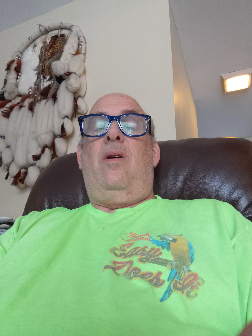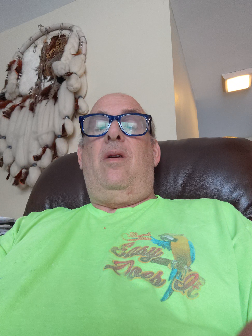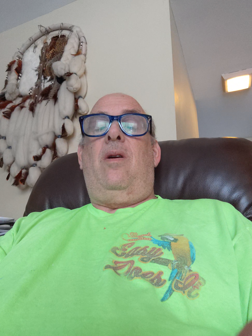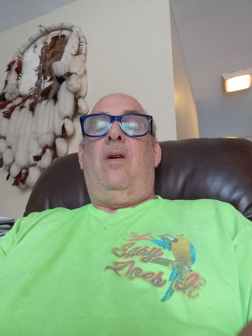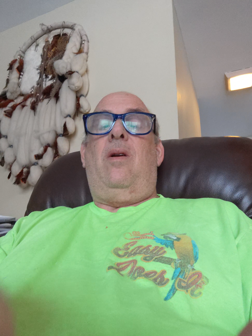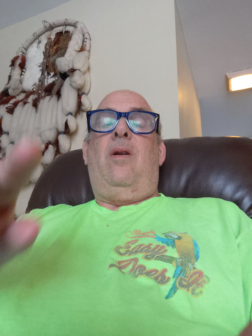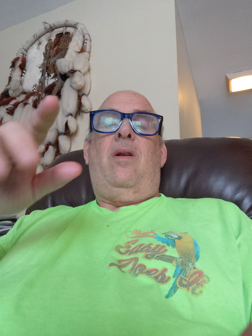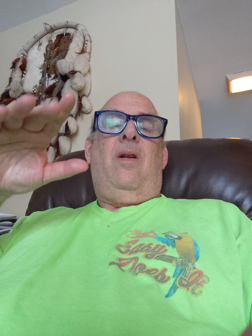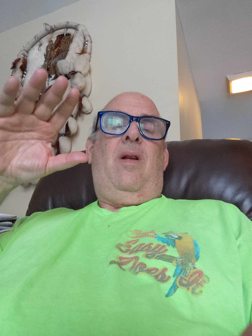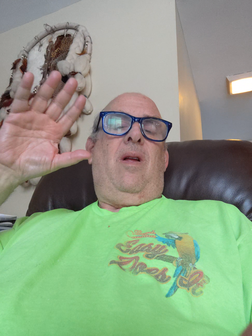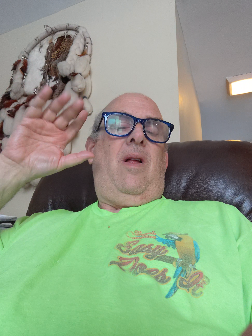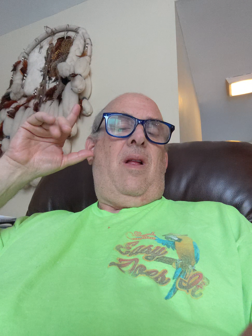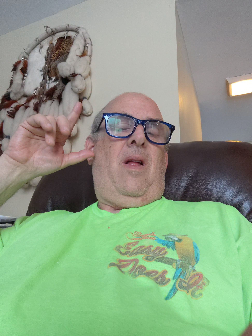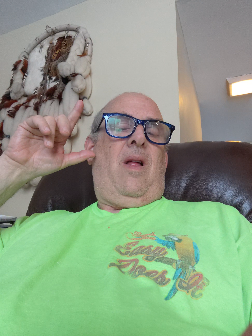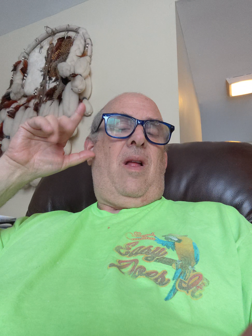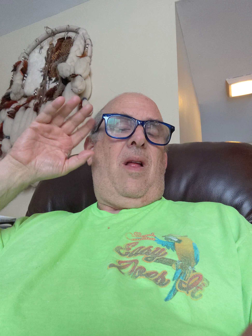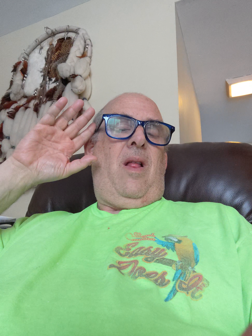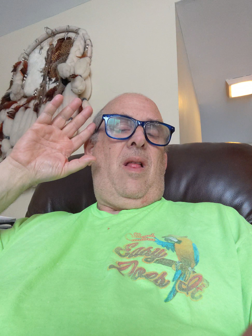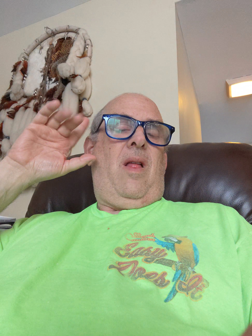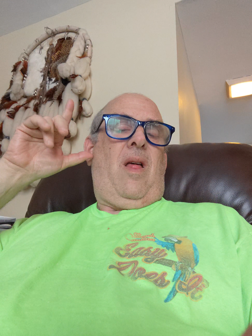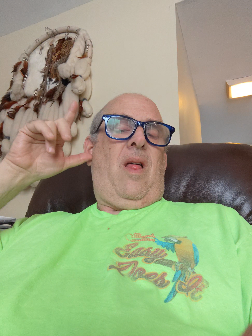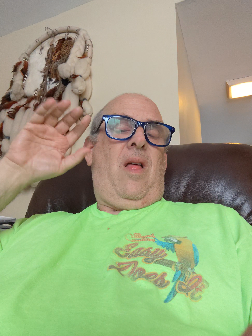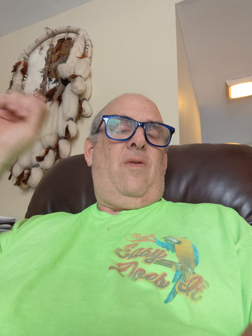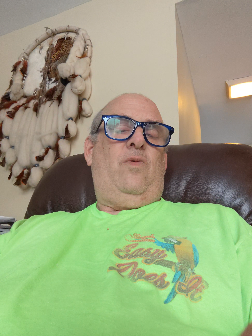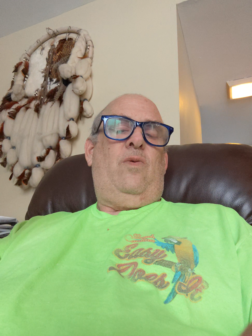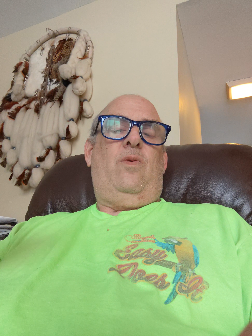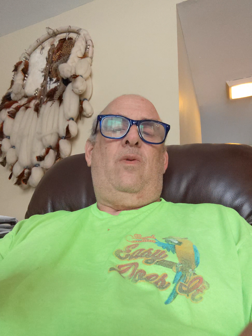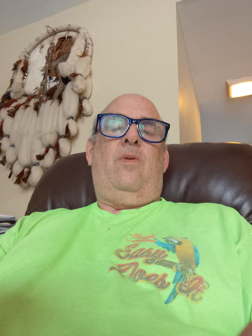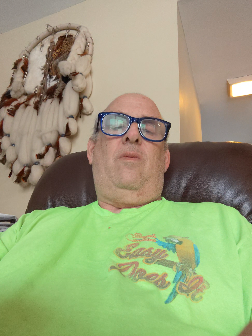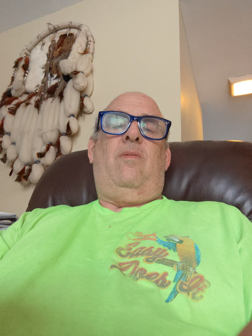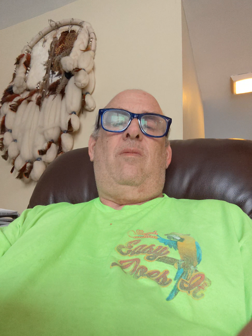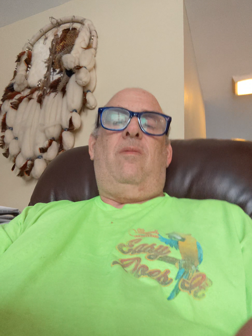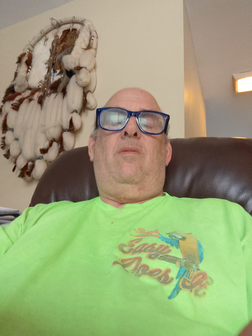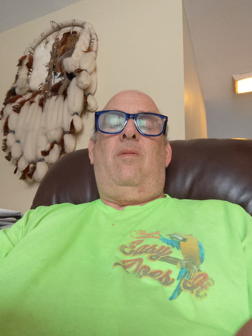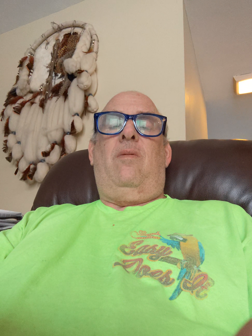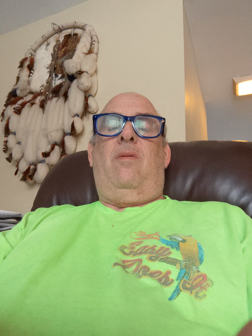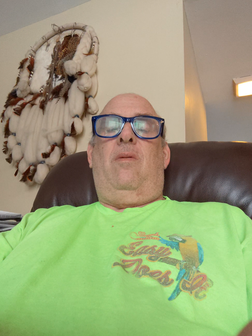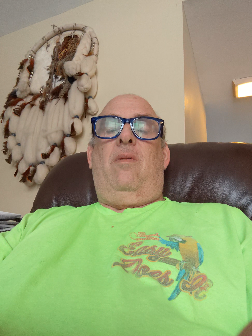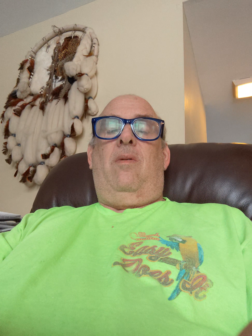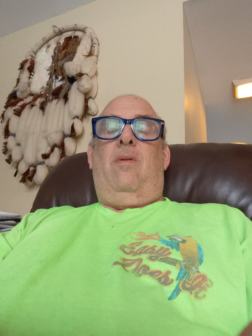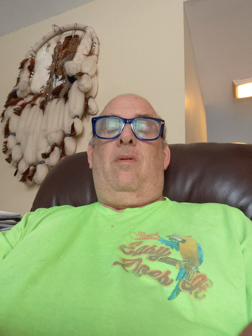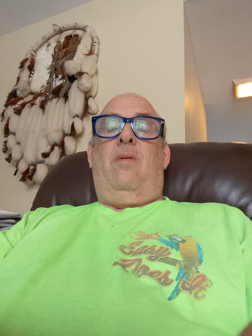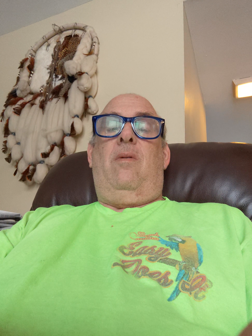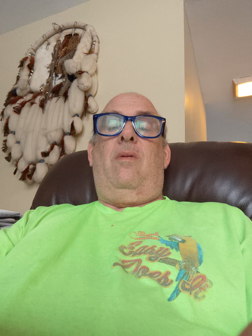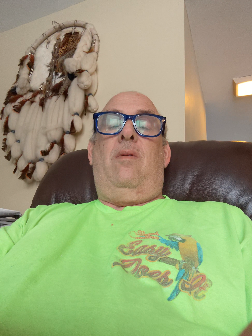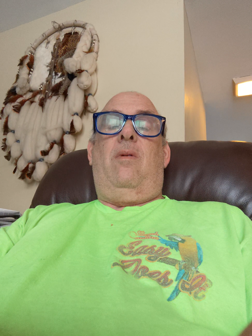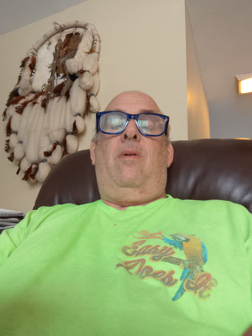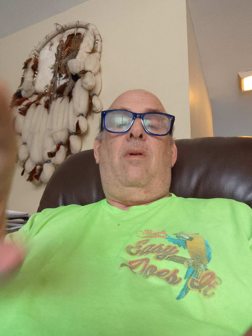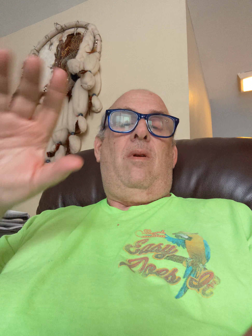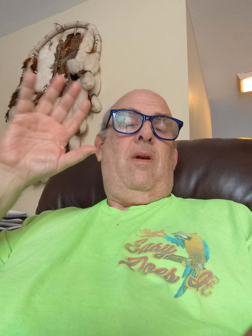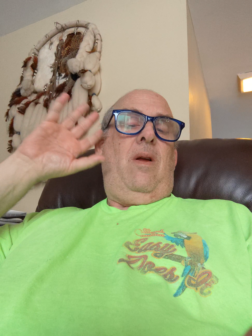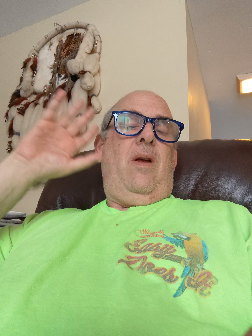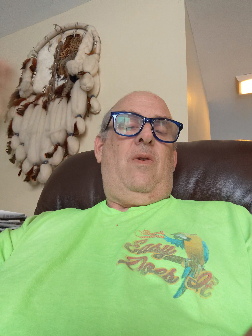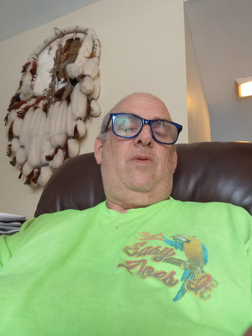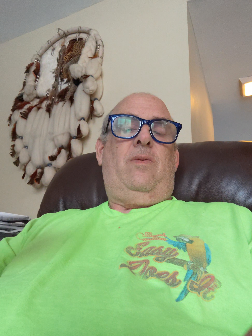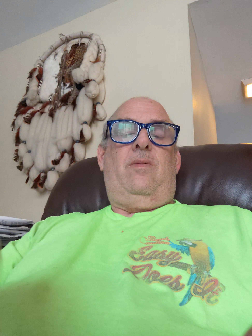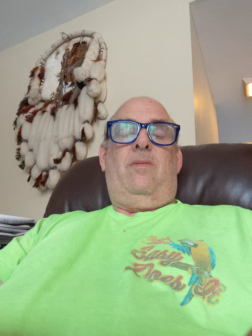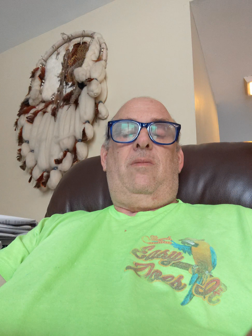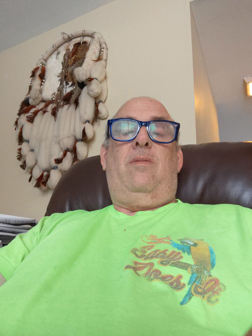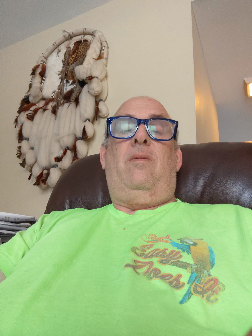loud